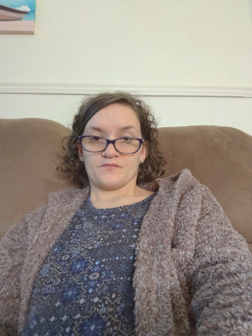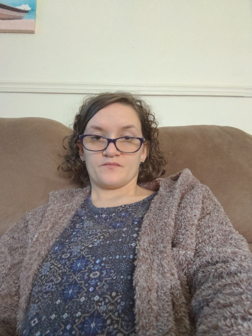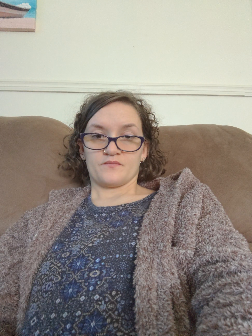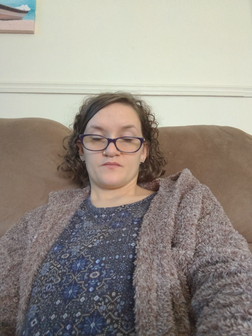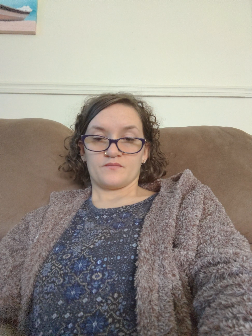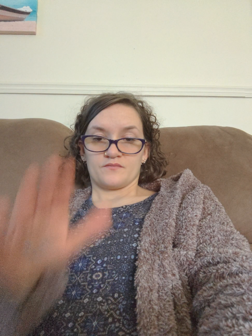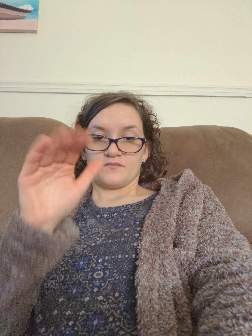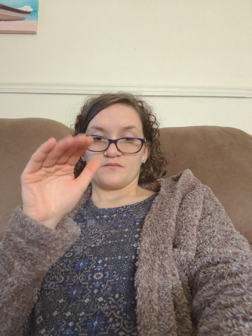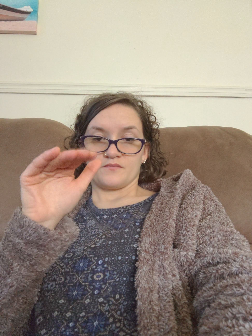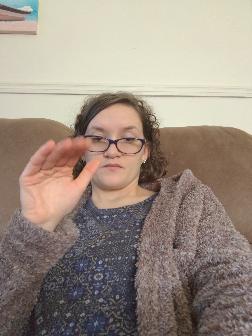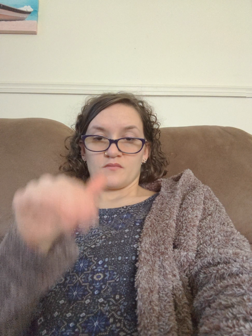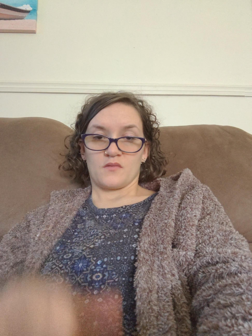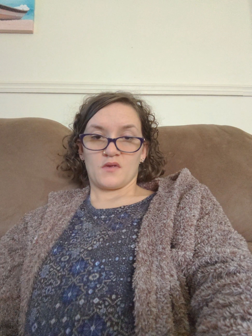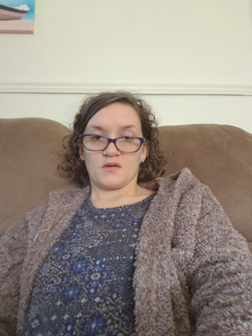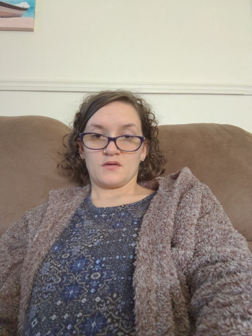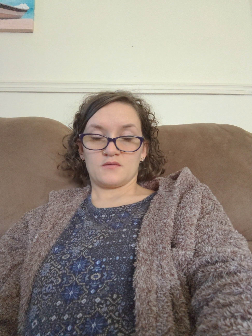bye